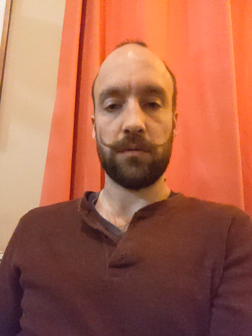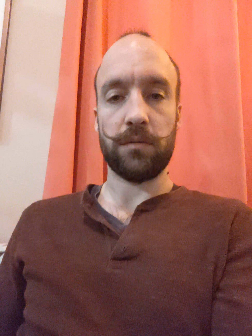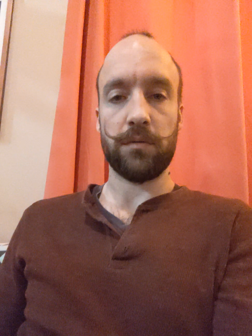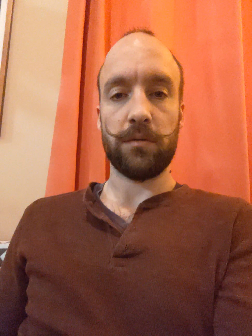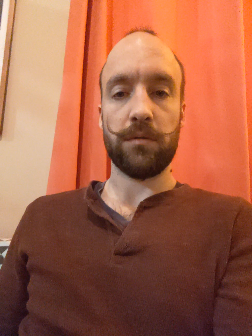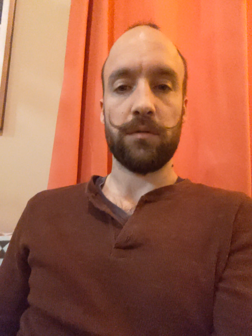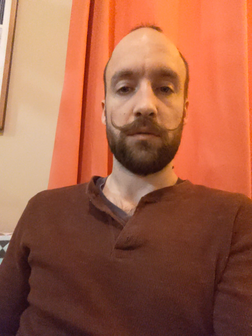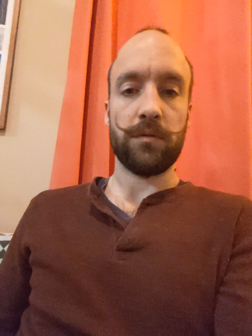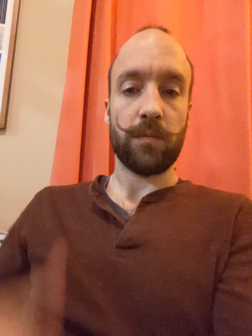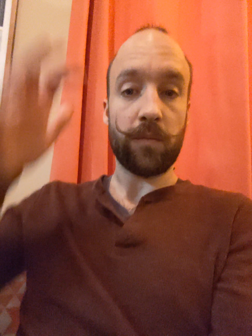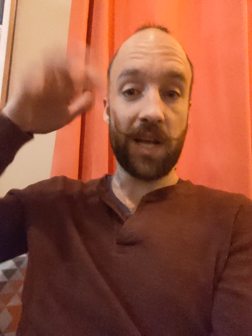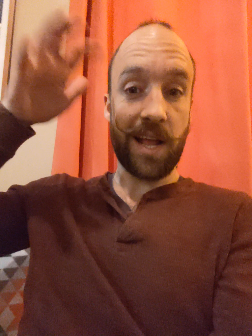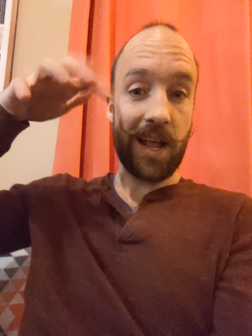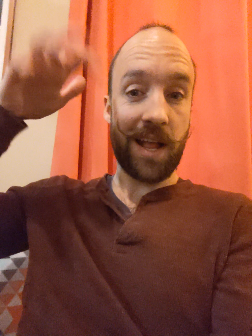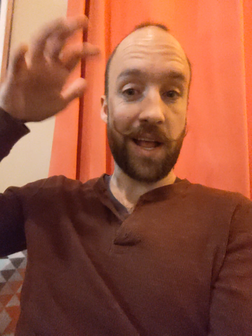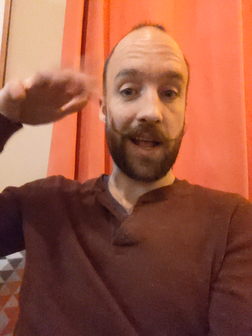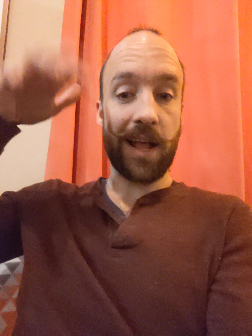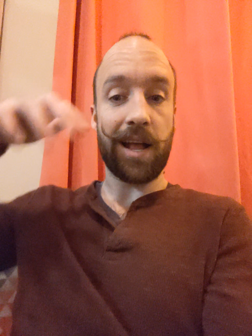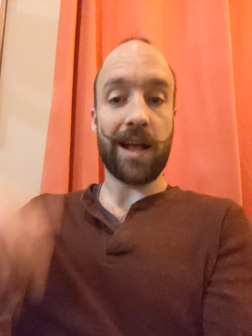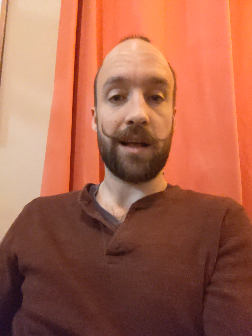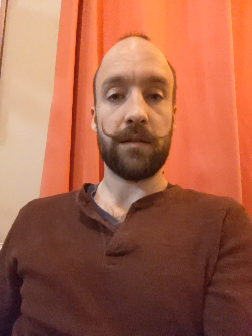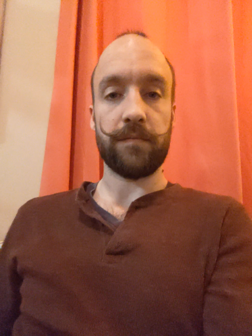rain